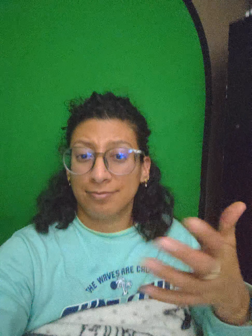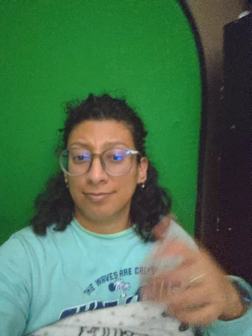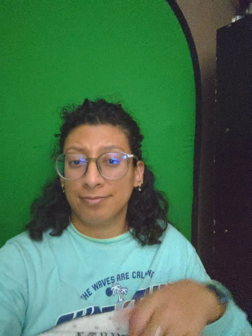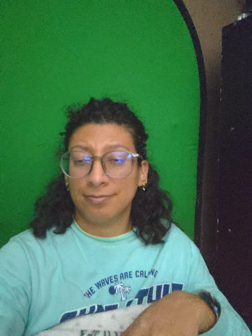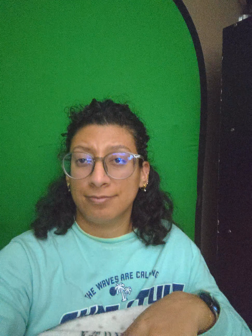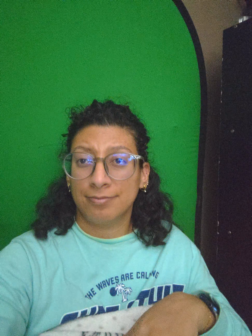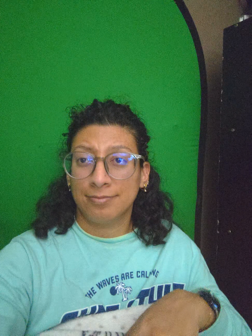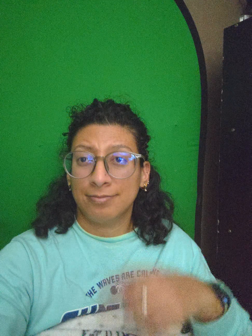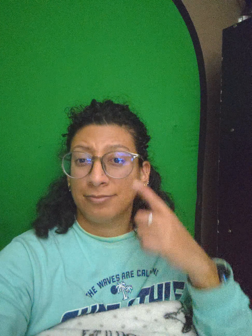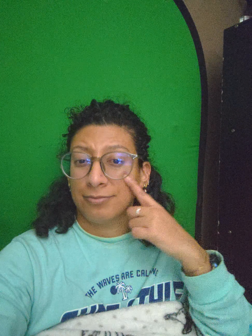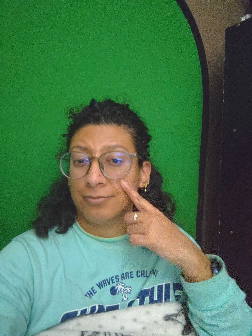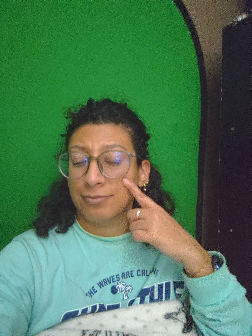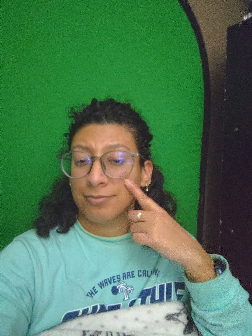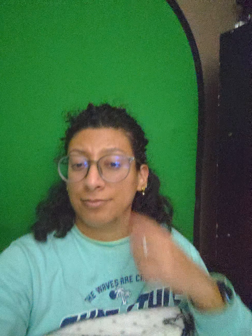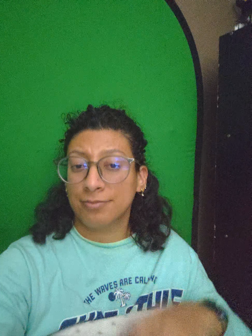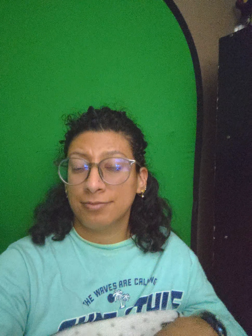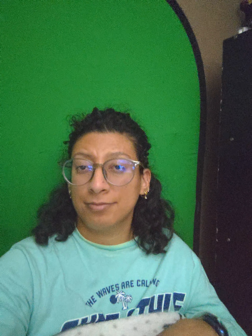cheek